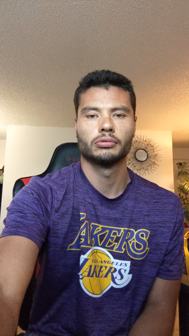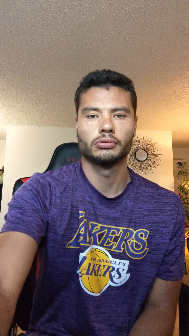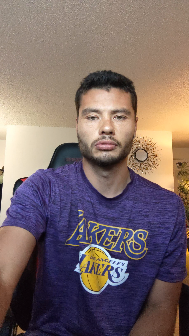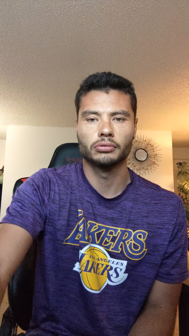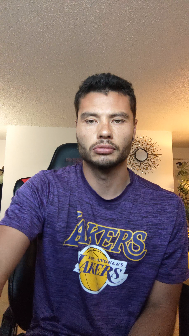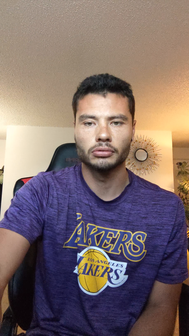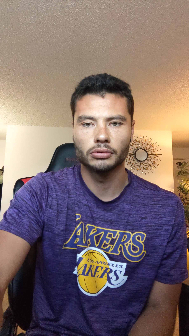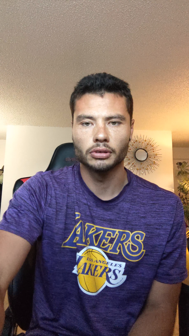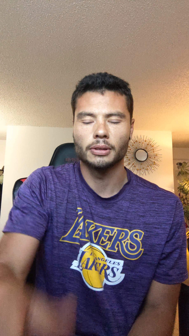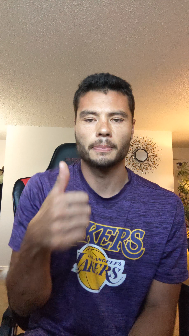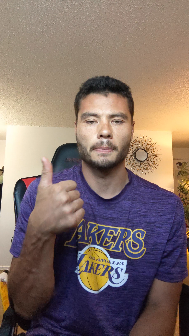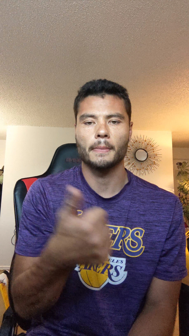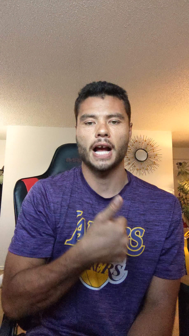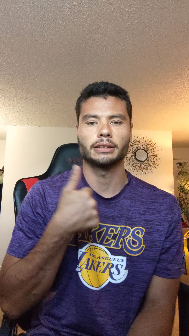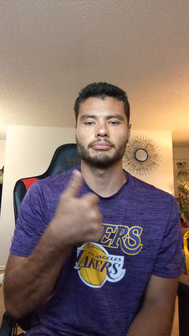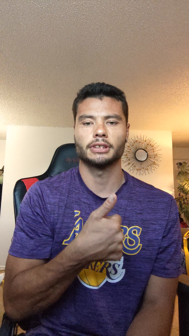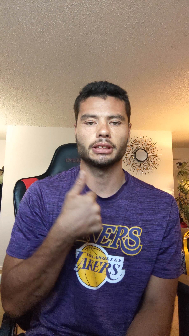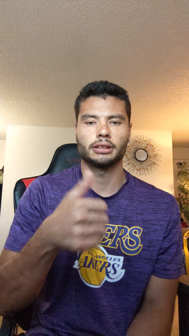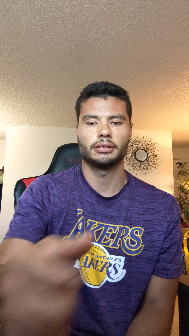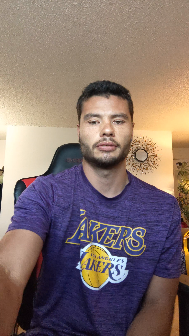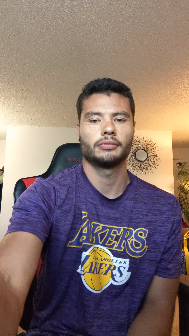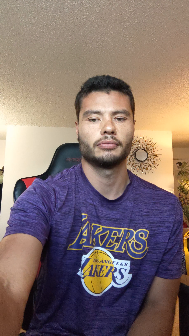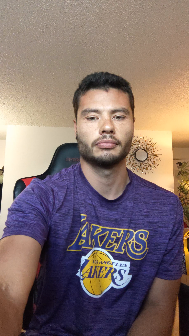basement